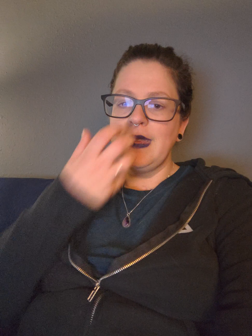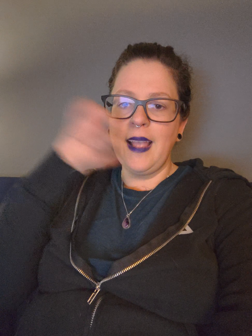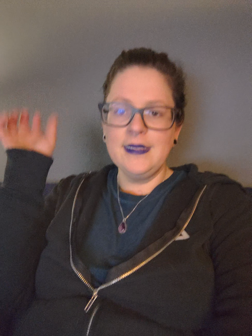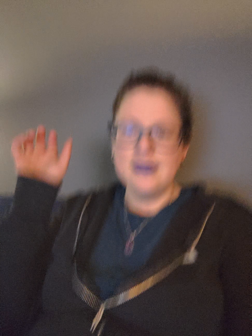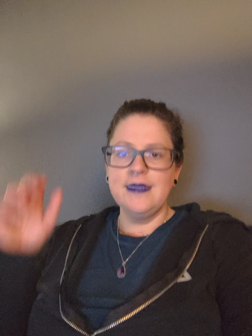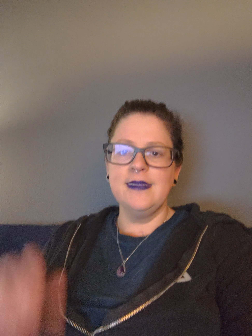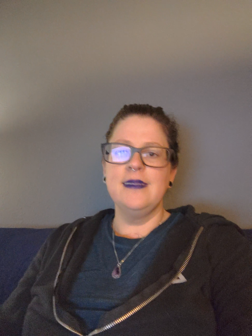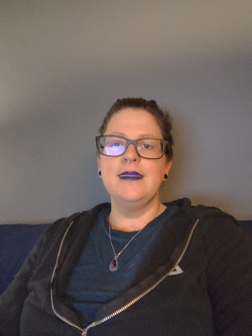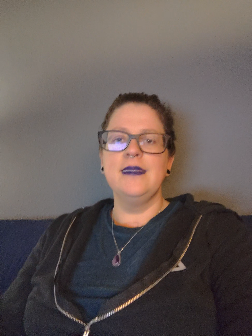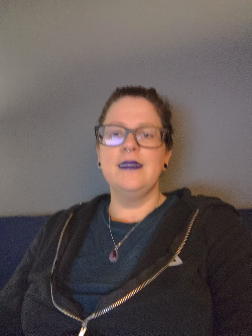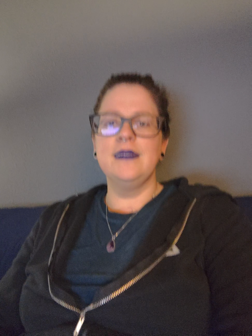hot